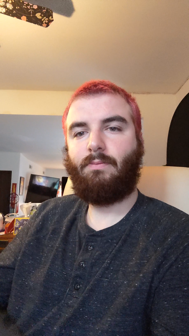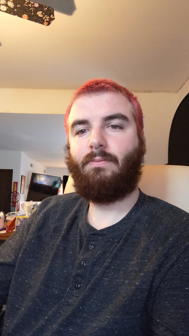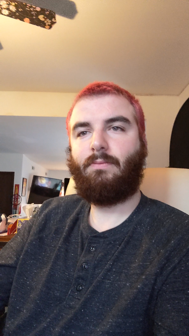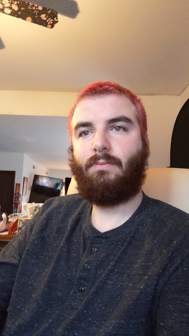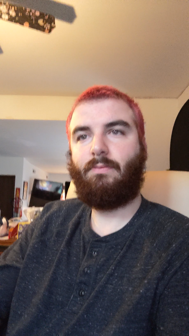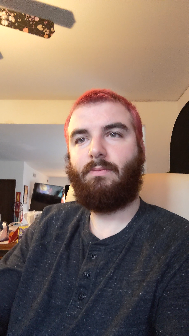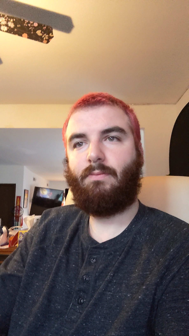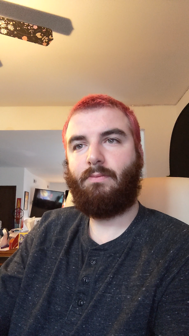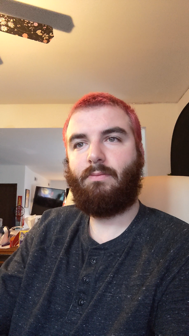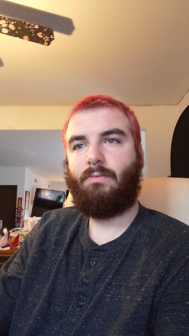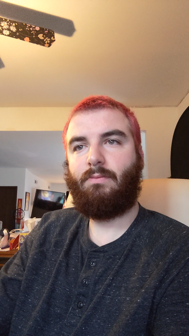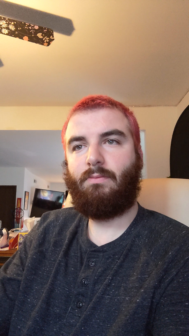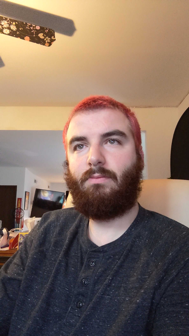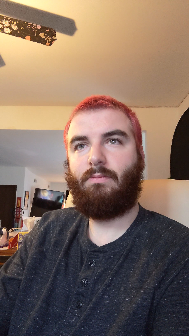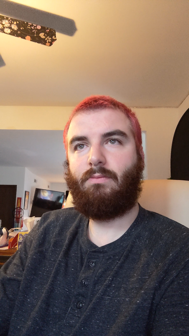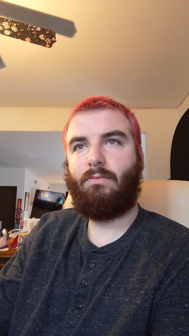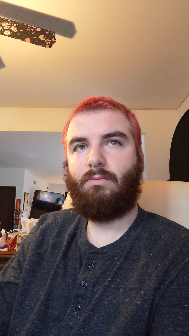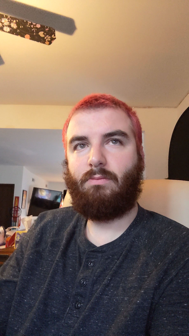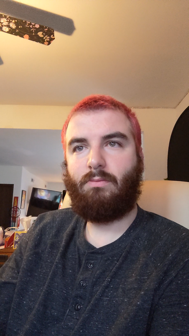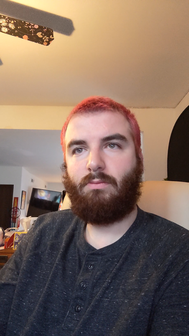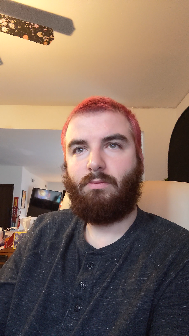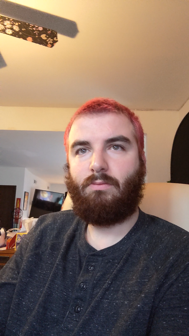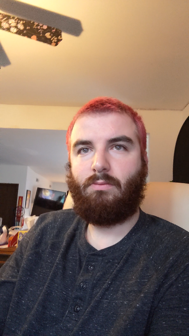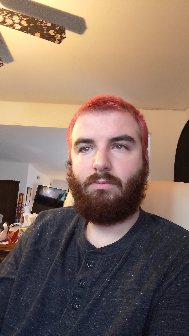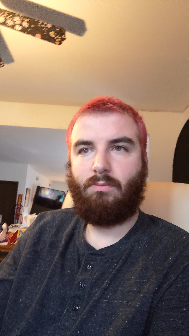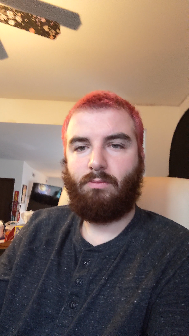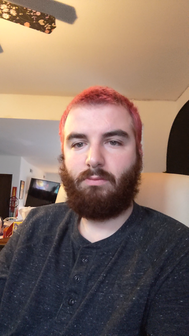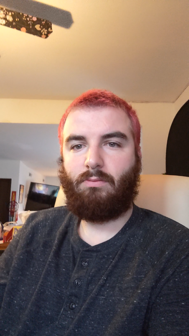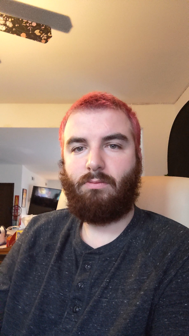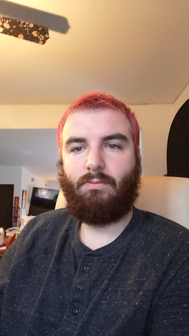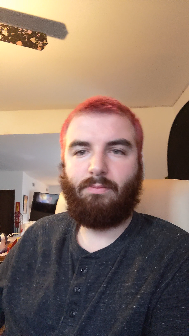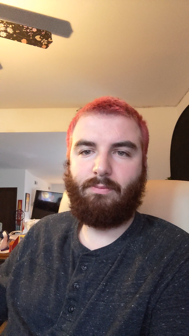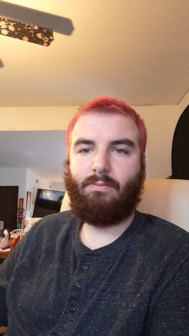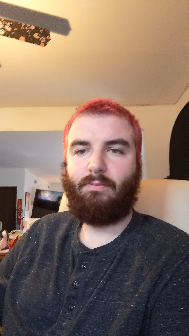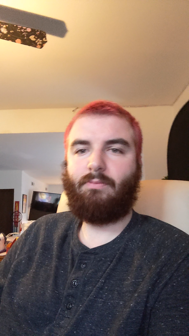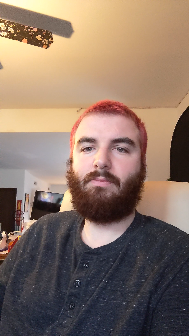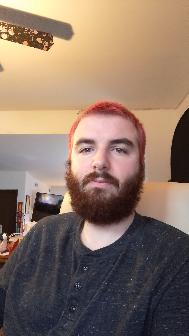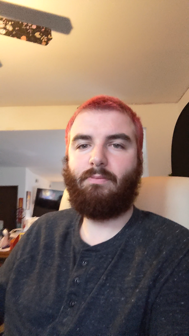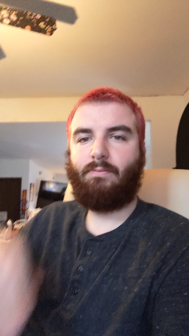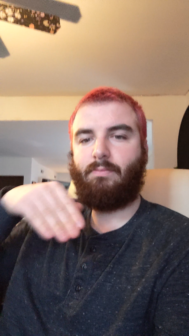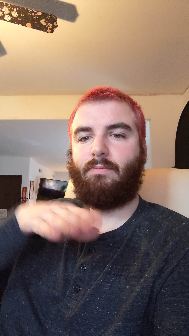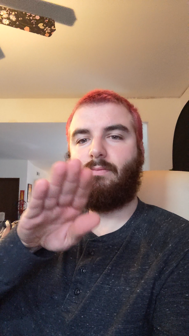enter